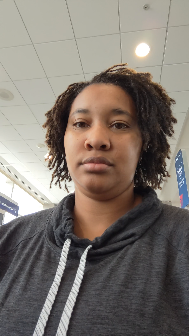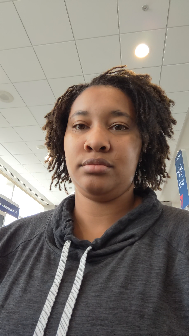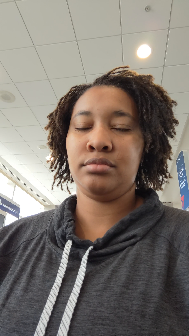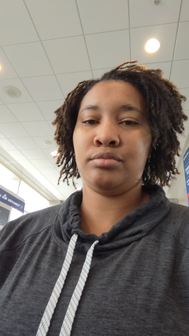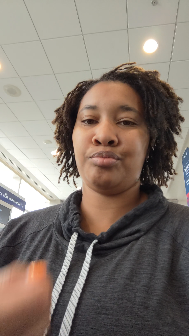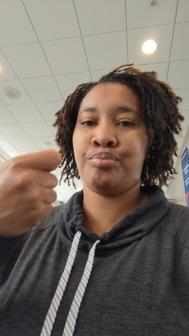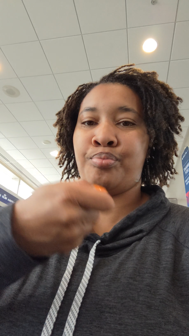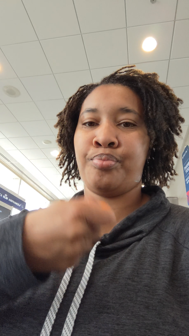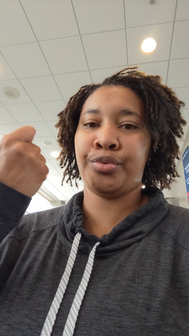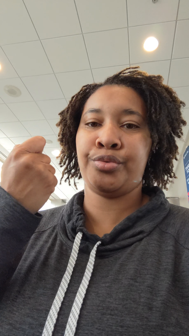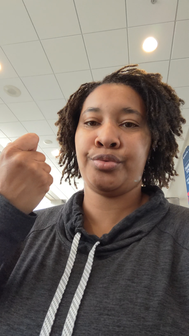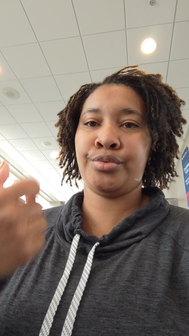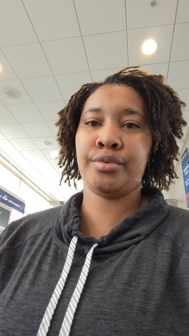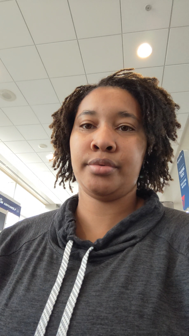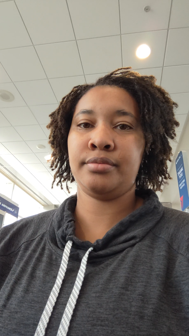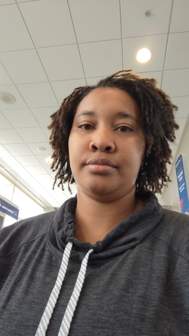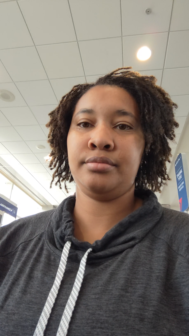pull